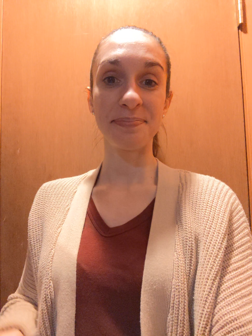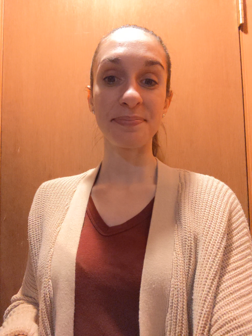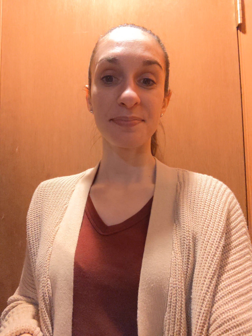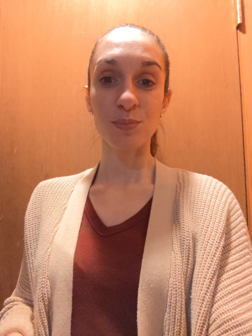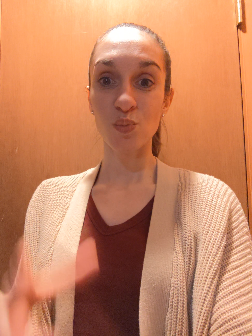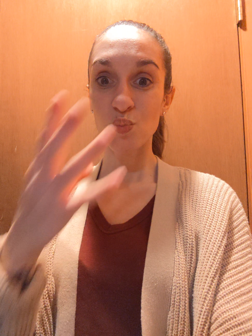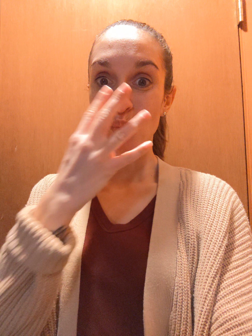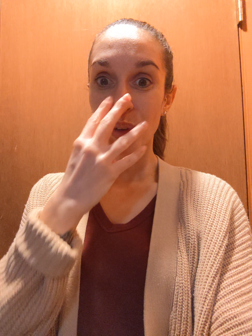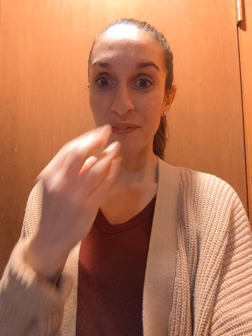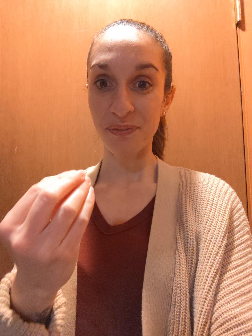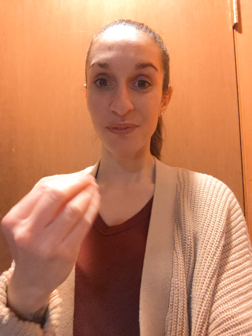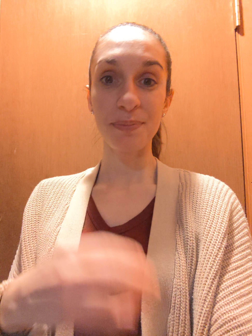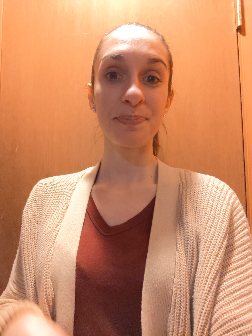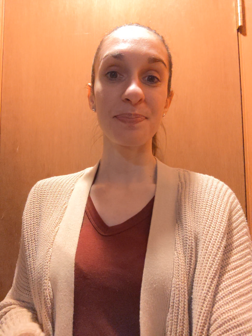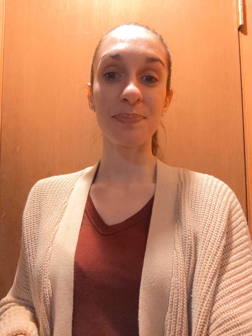wolf